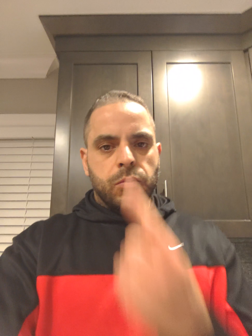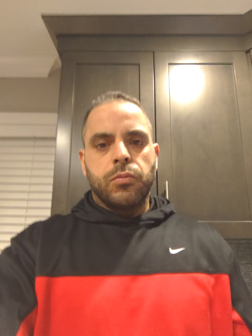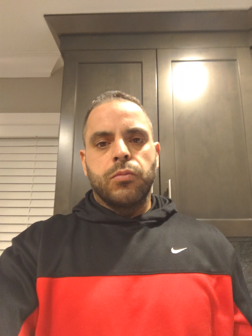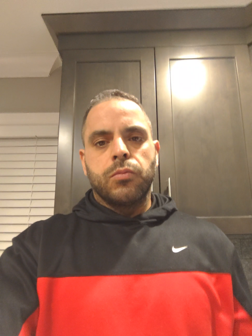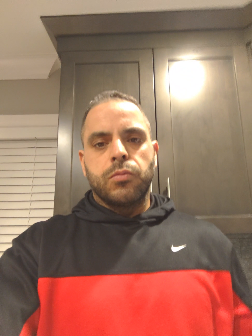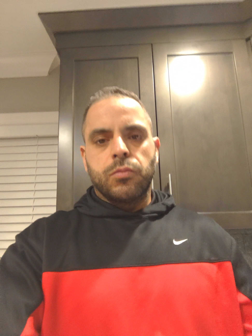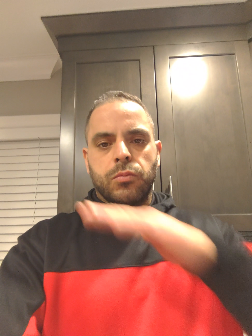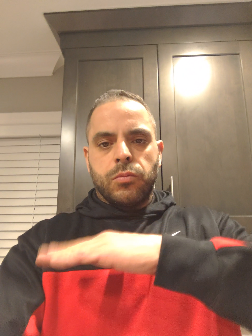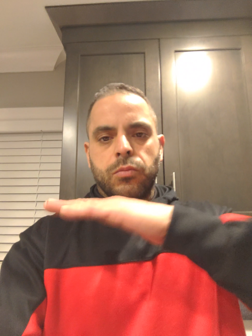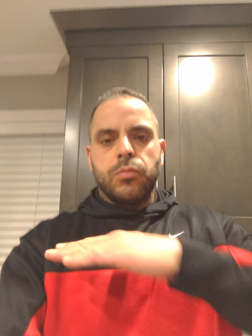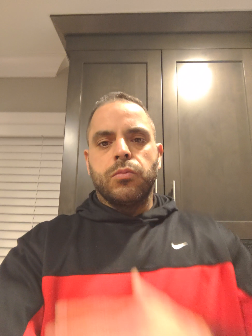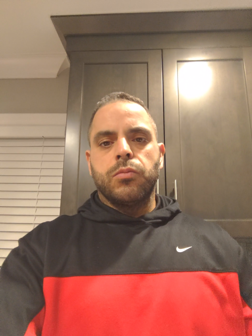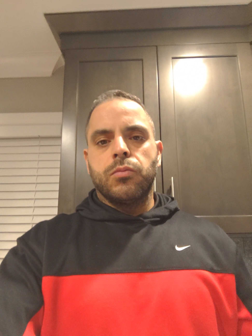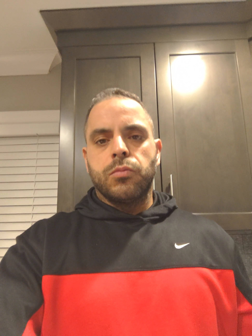table